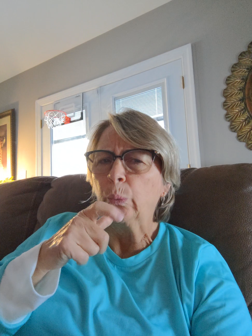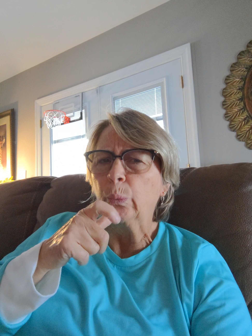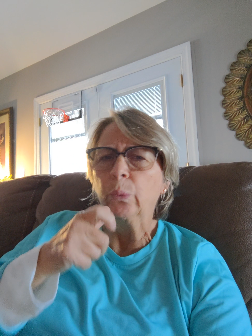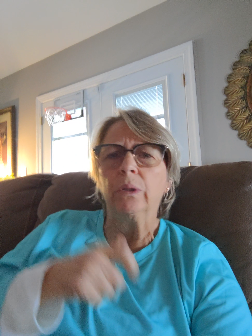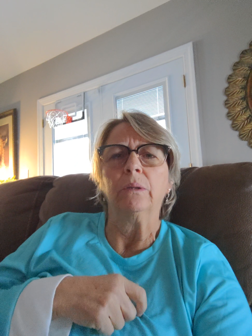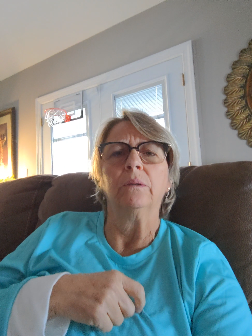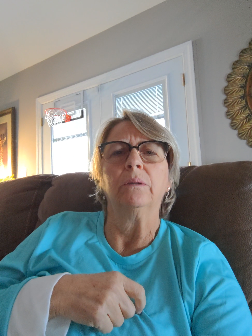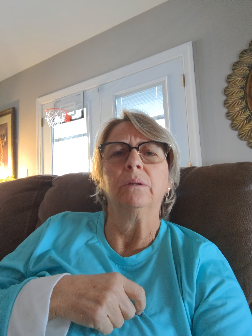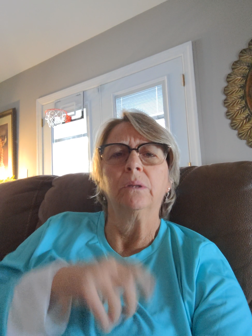who